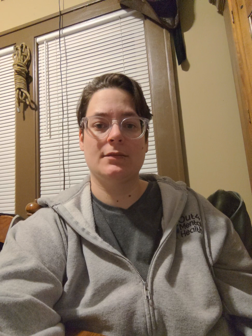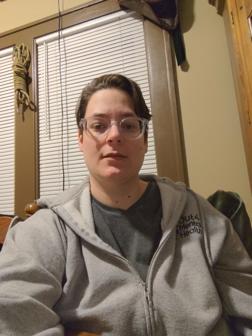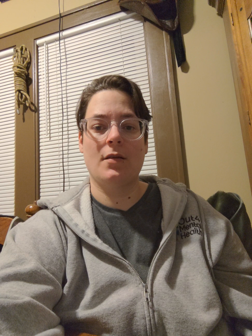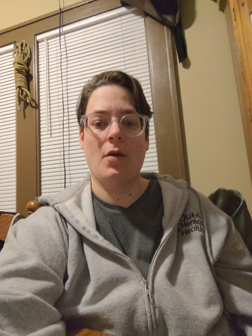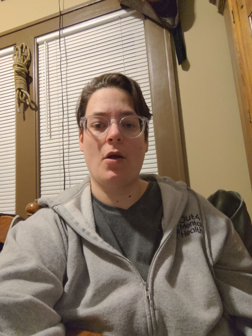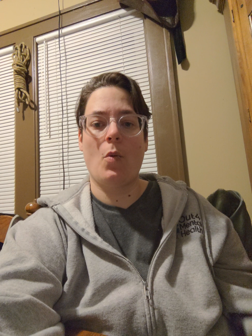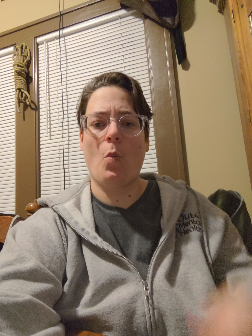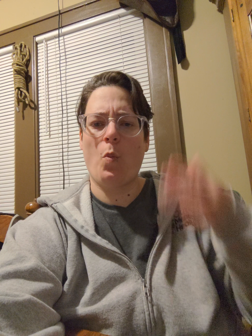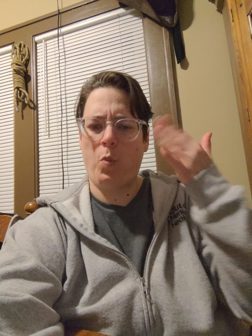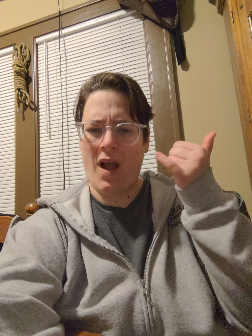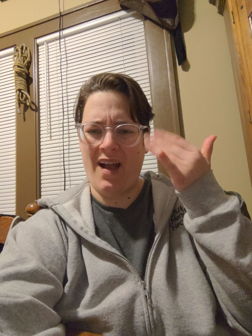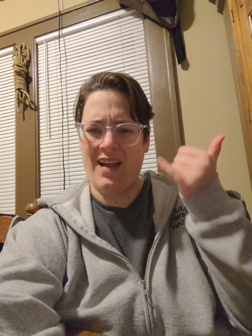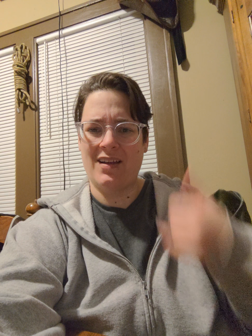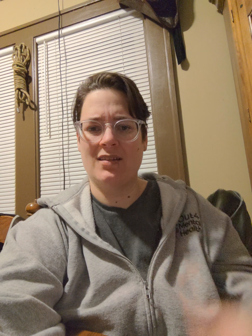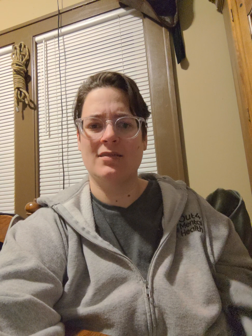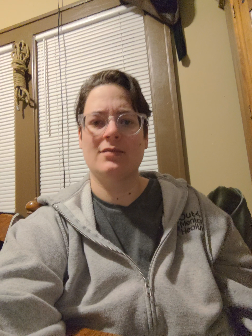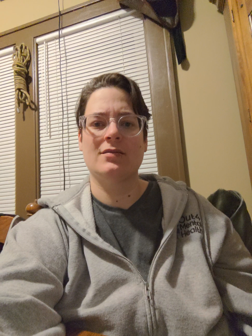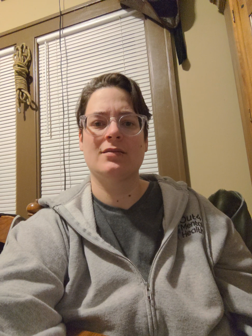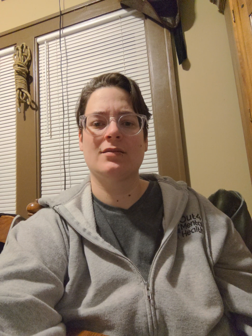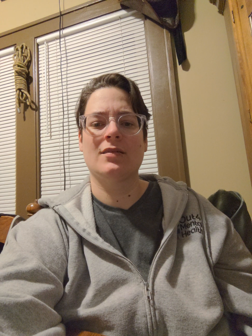why